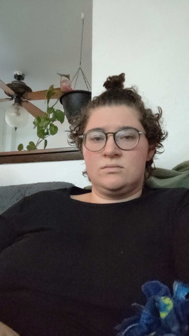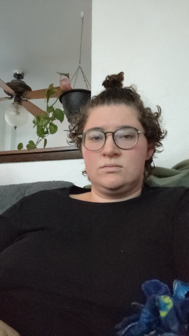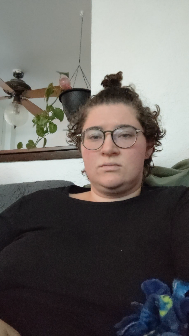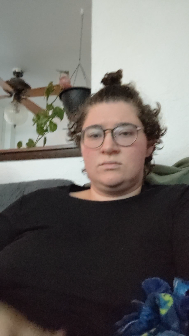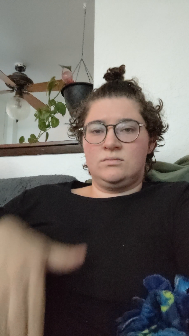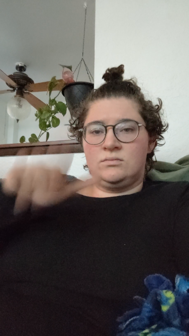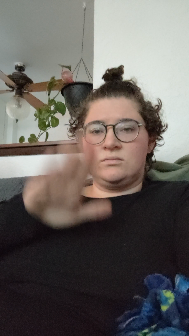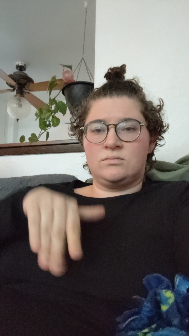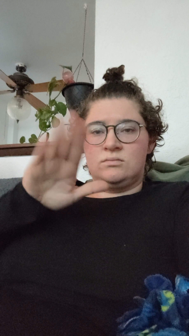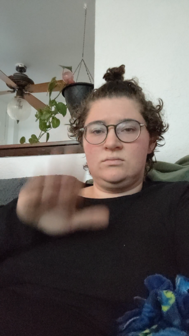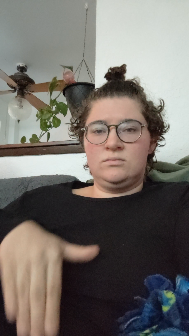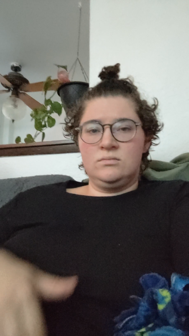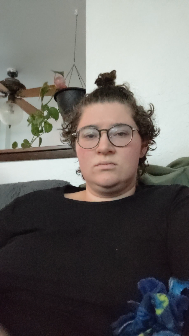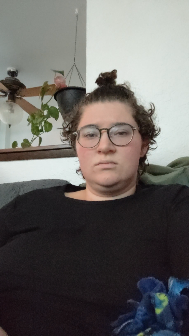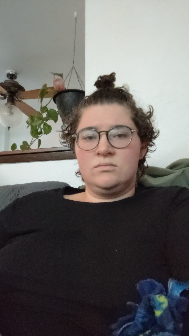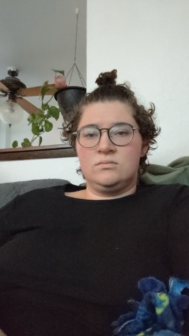paint